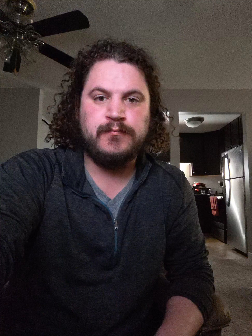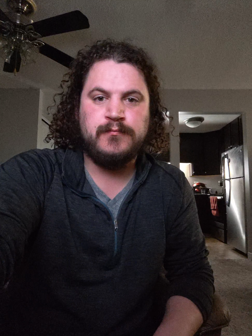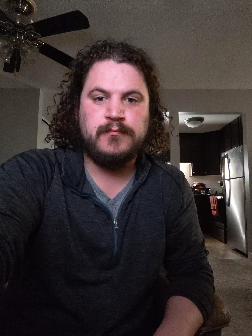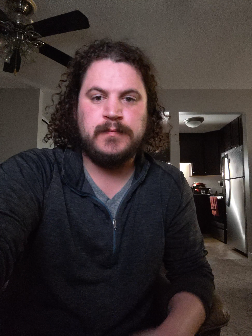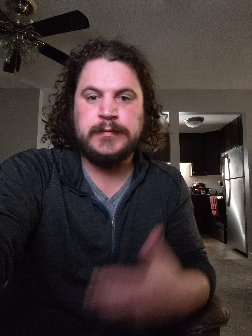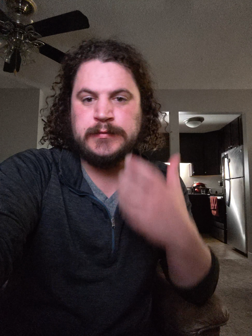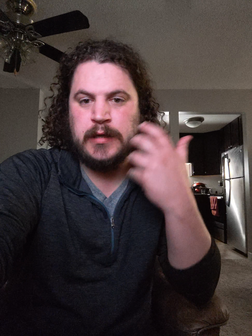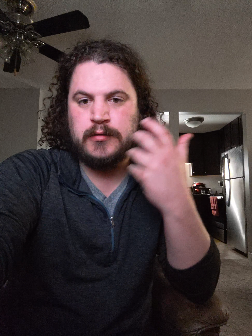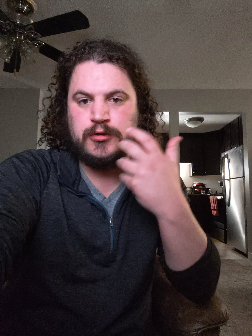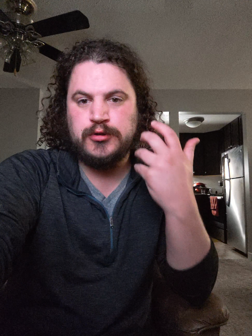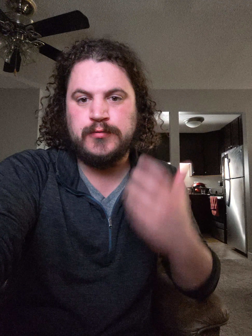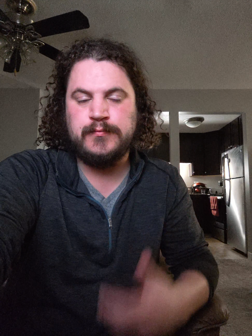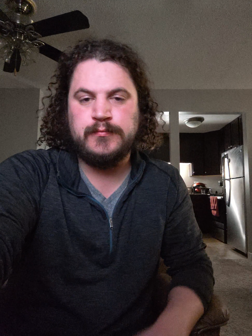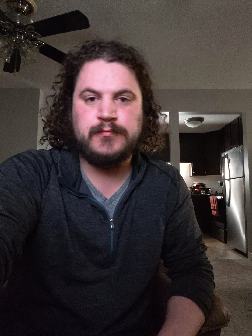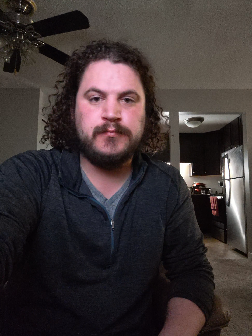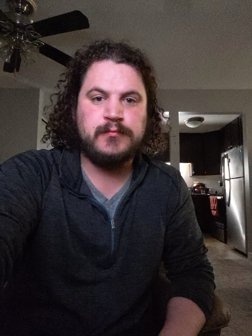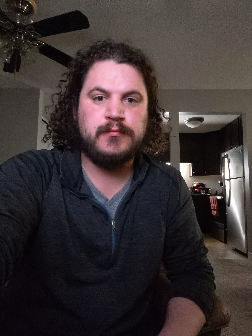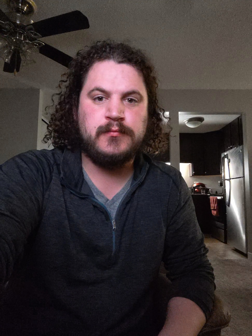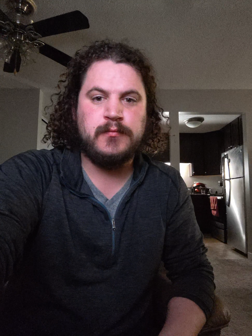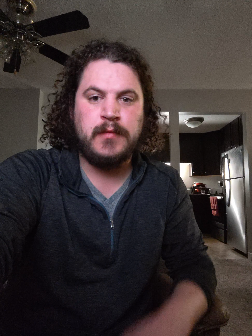tiger